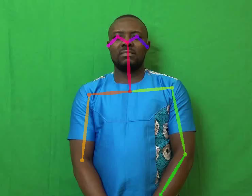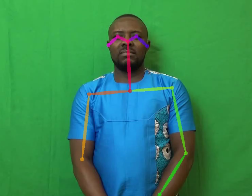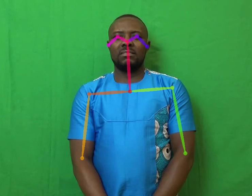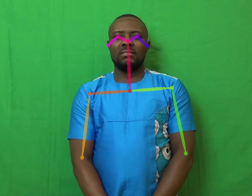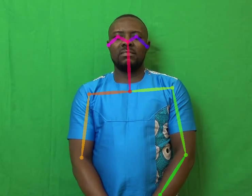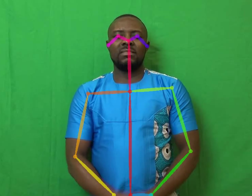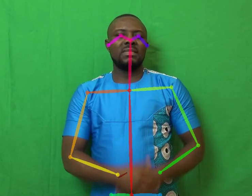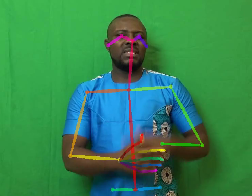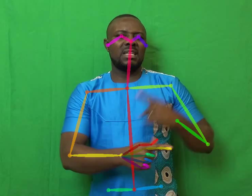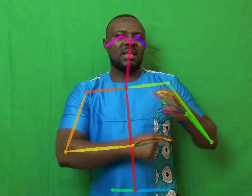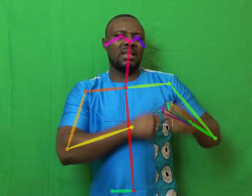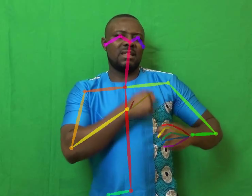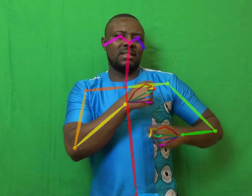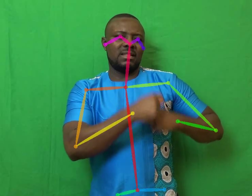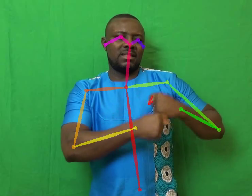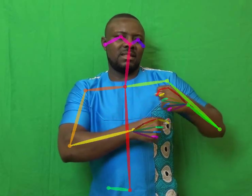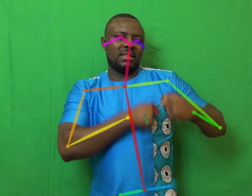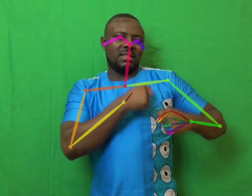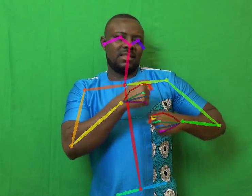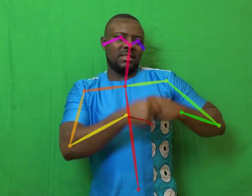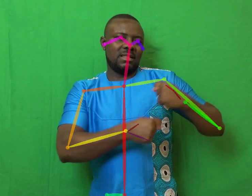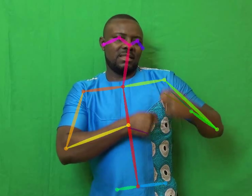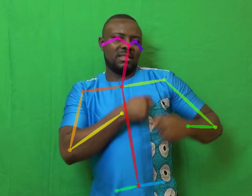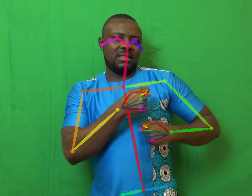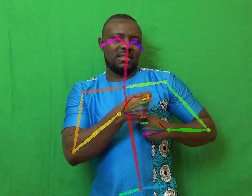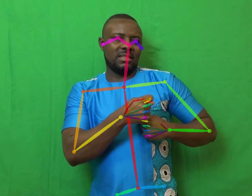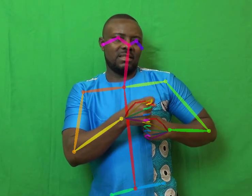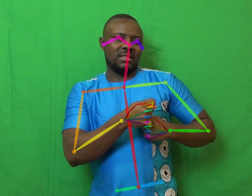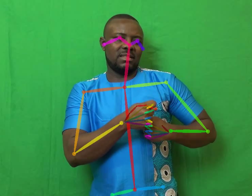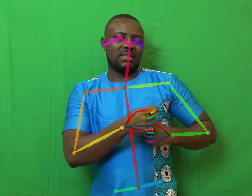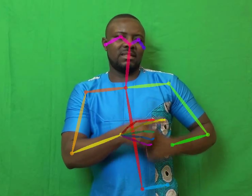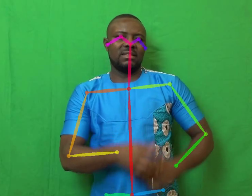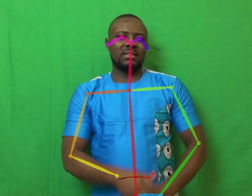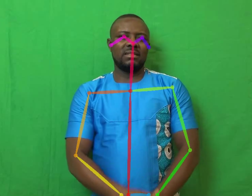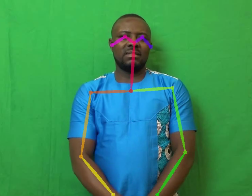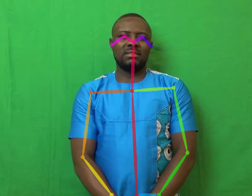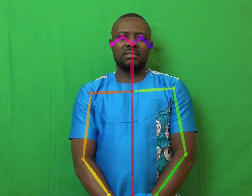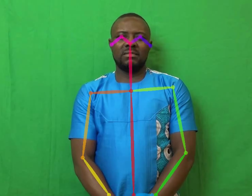type